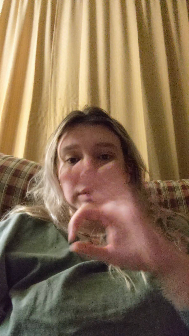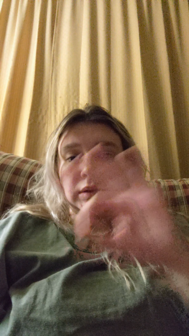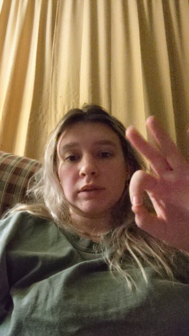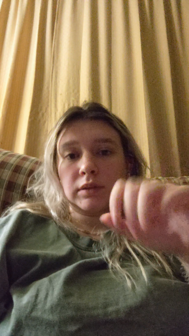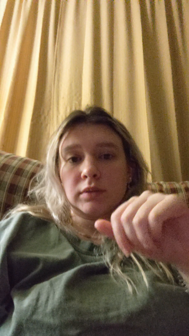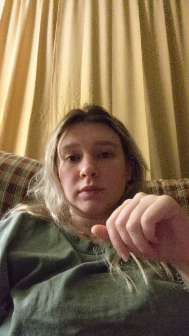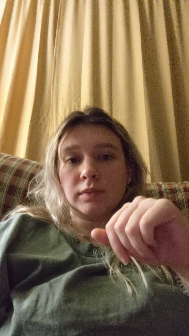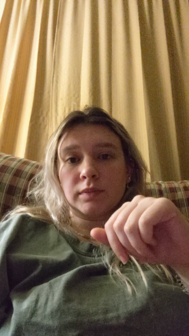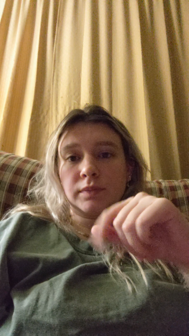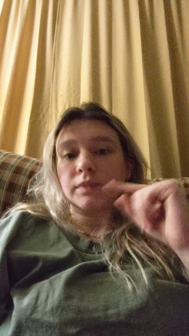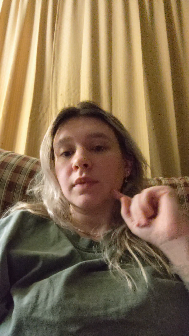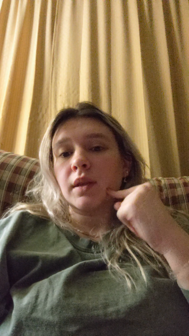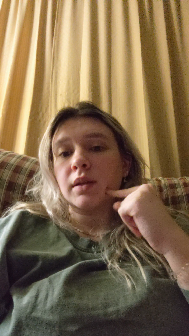candy